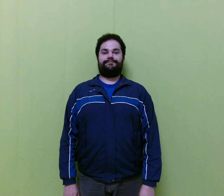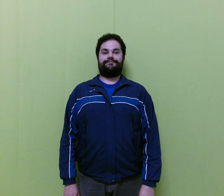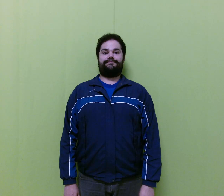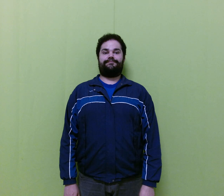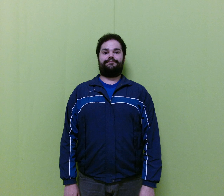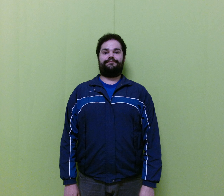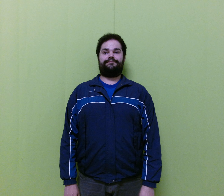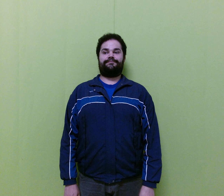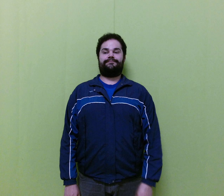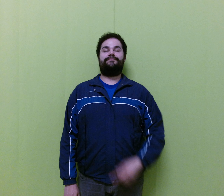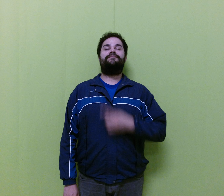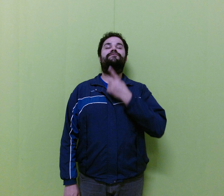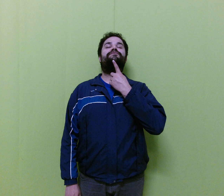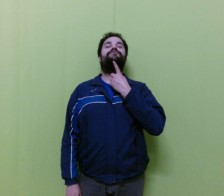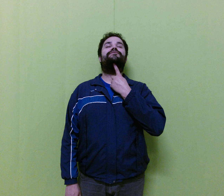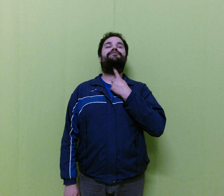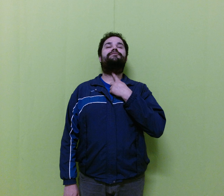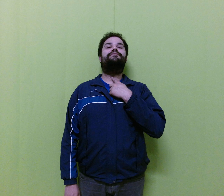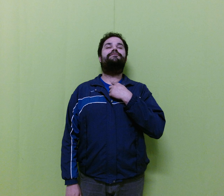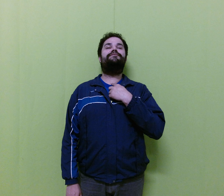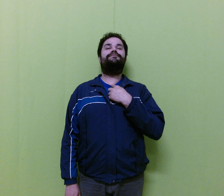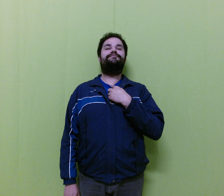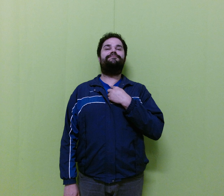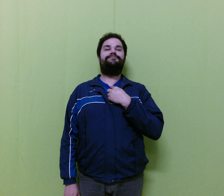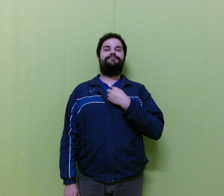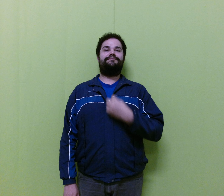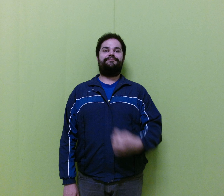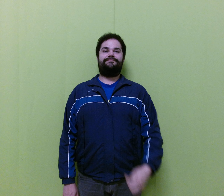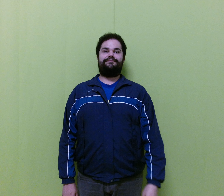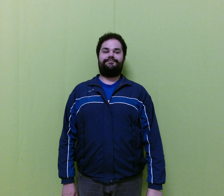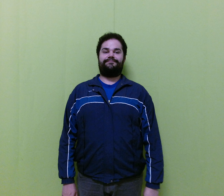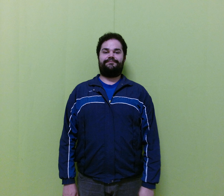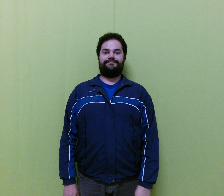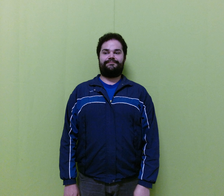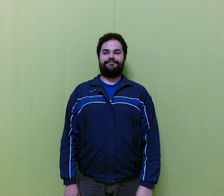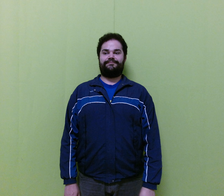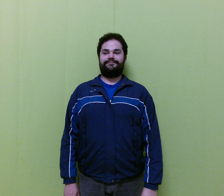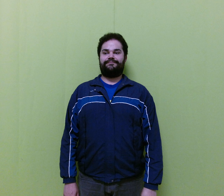vontade